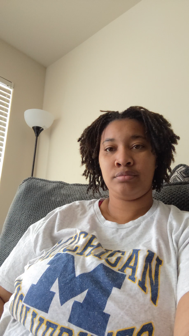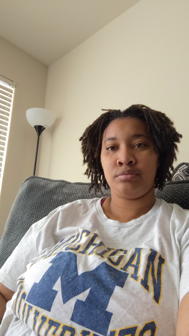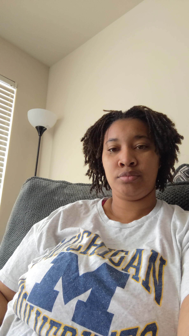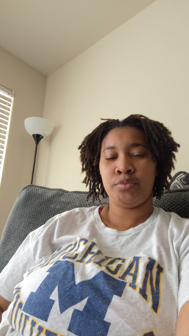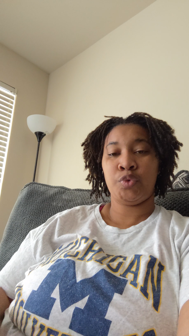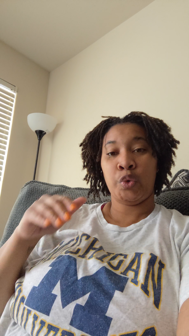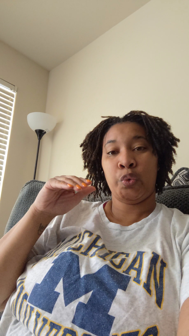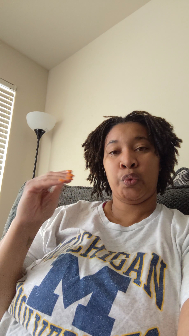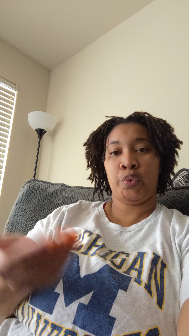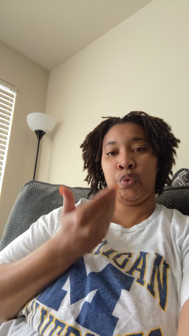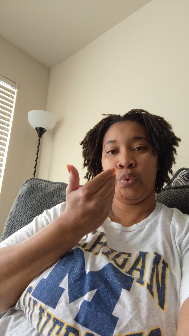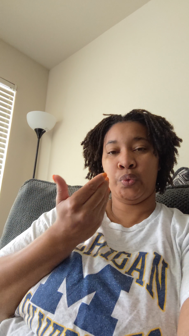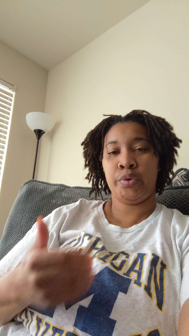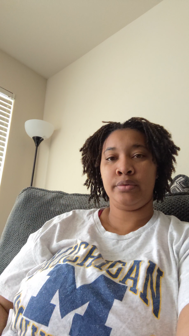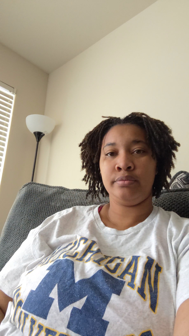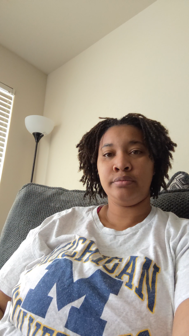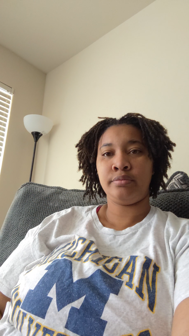new